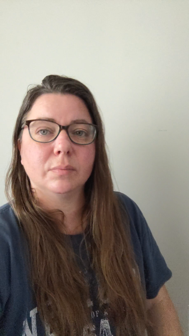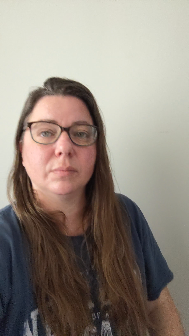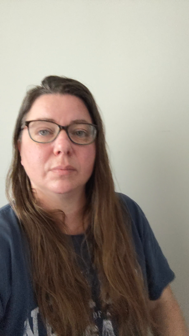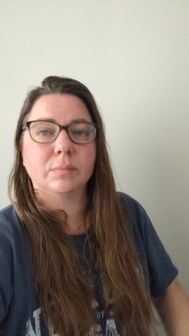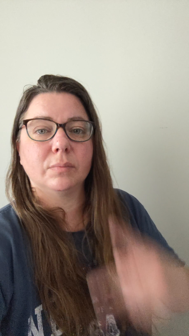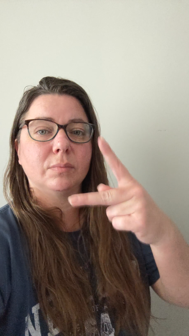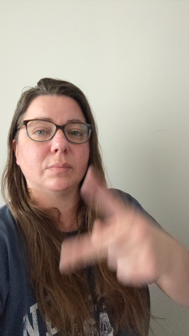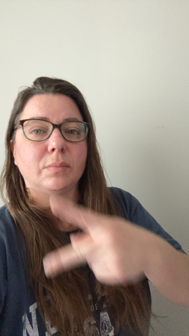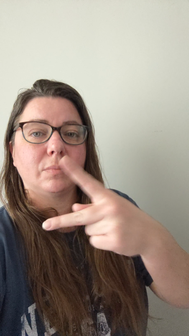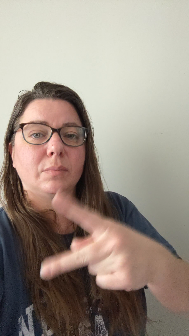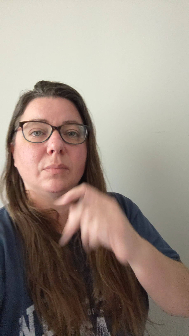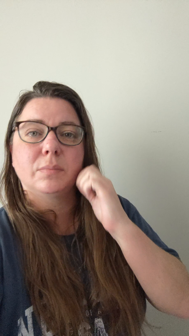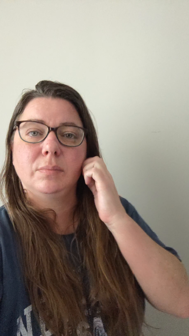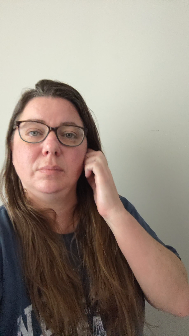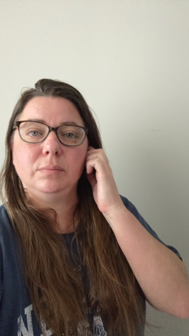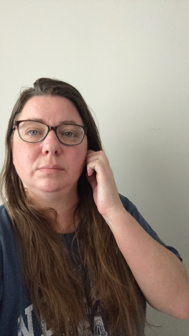careful